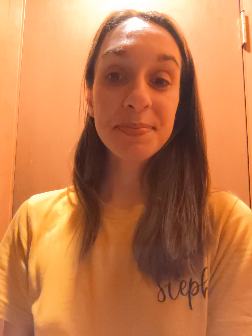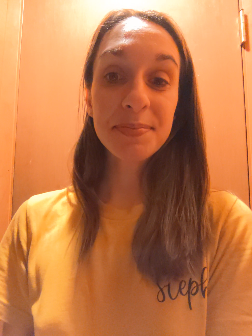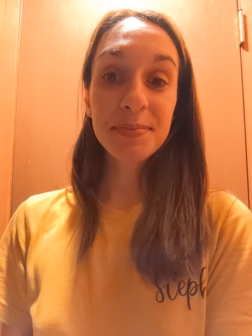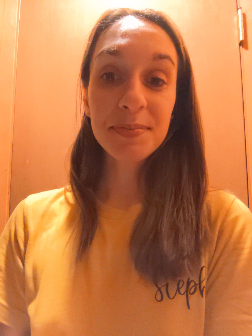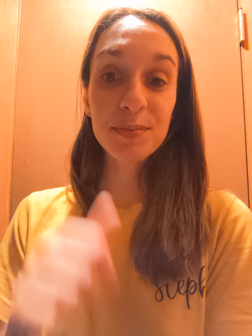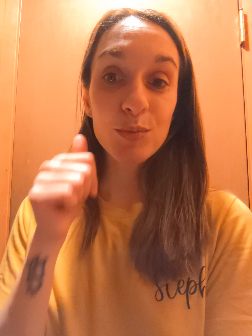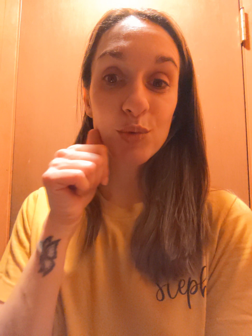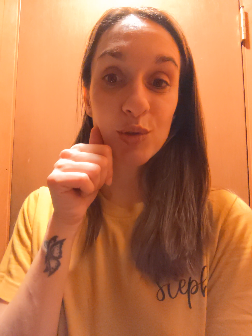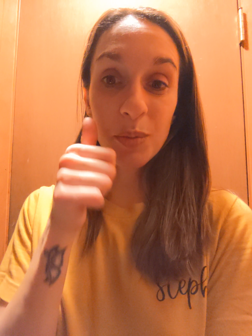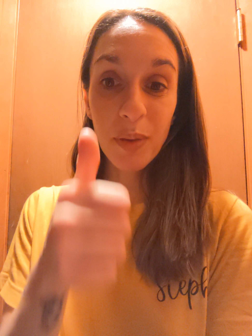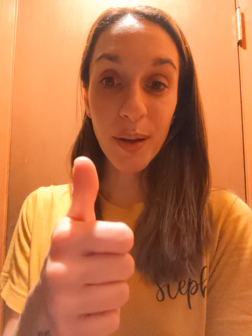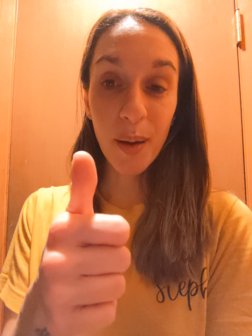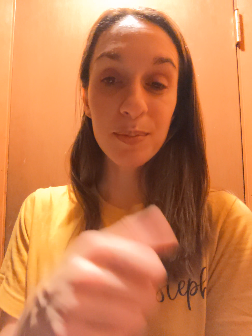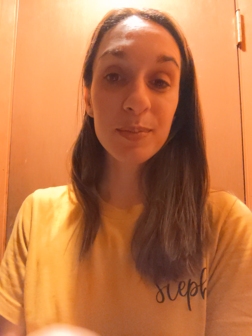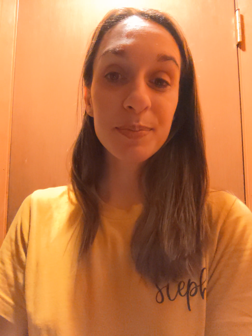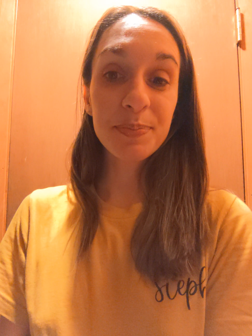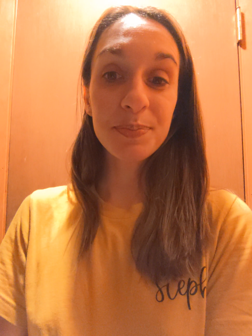tomorrow